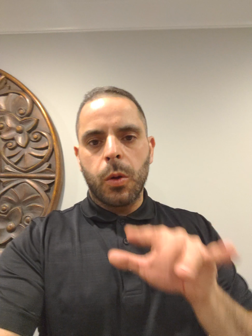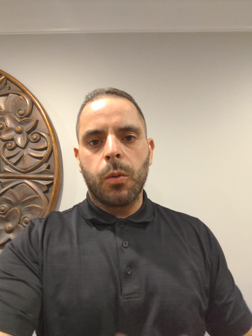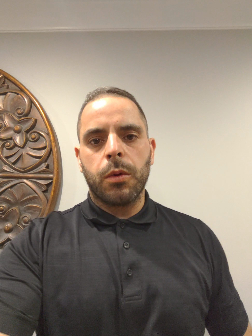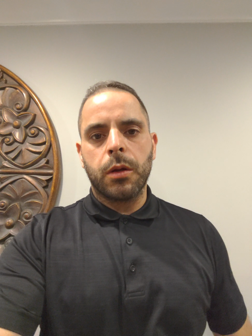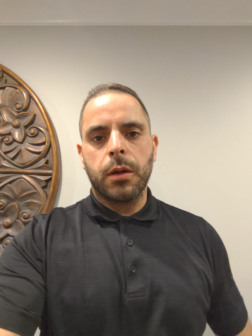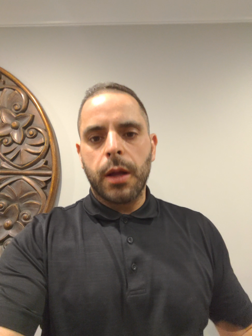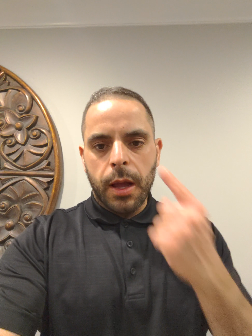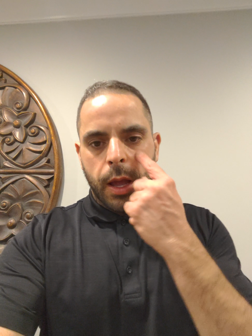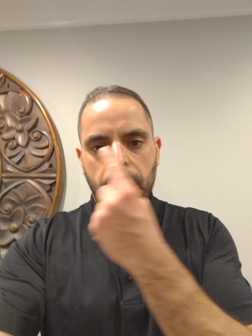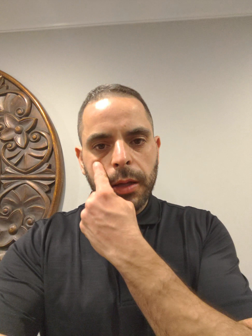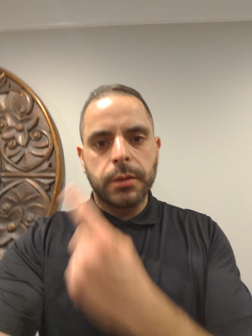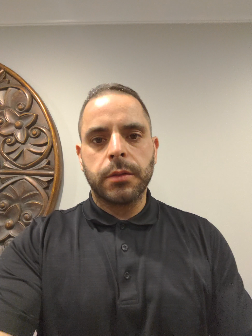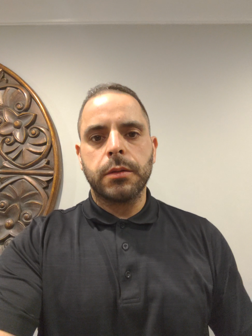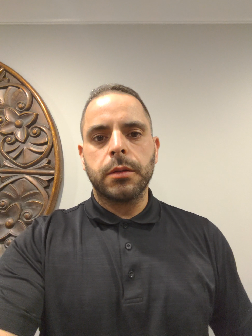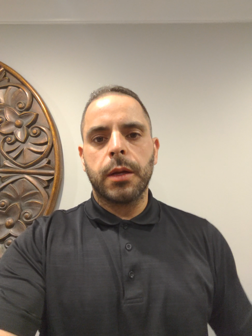eye